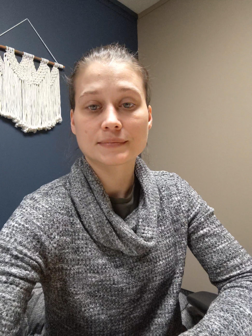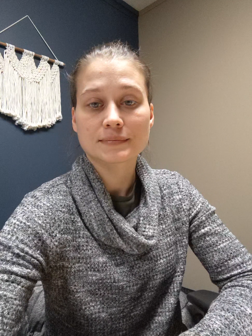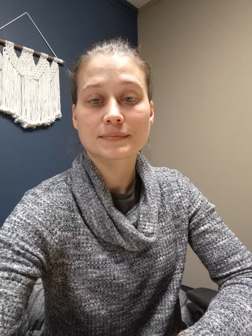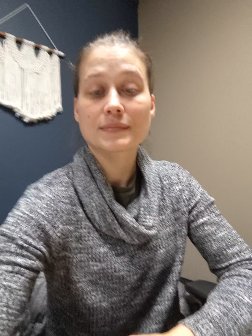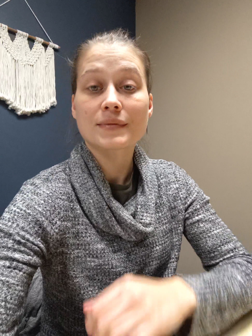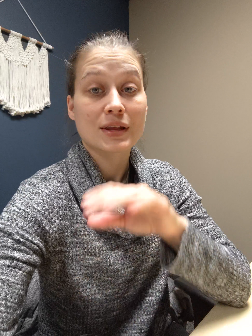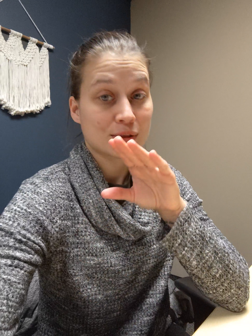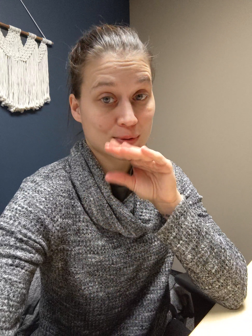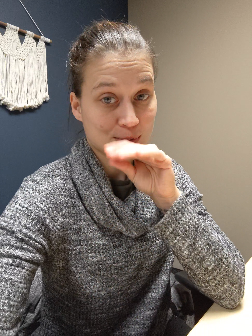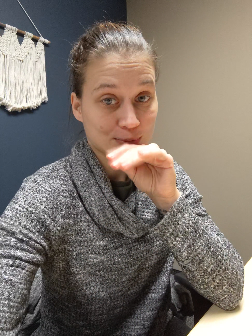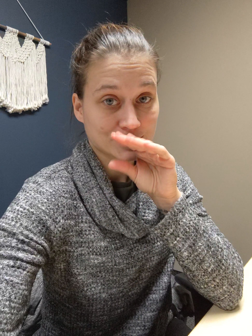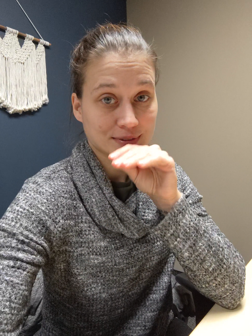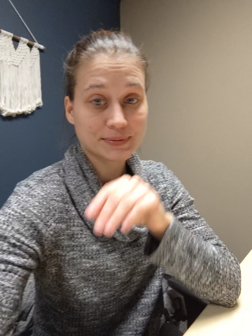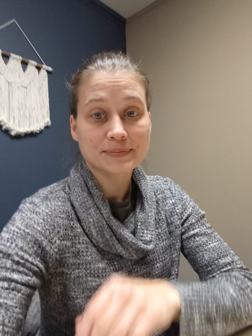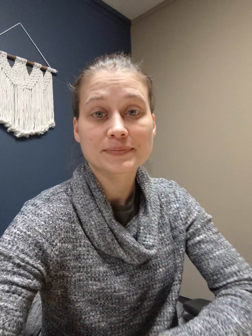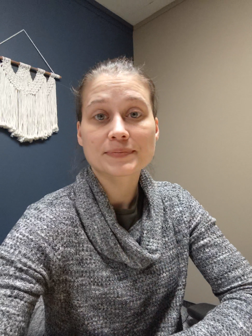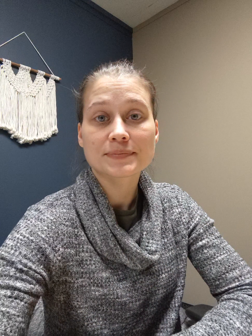goose